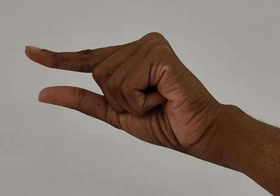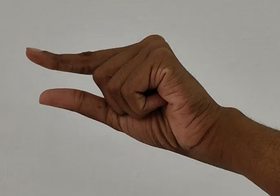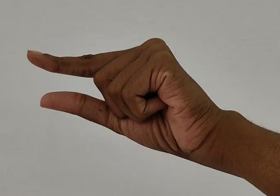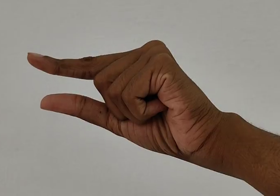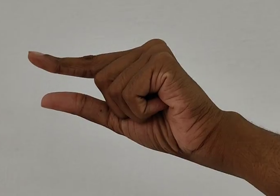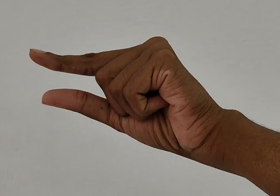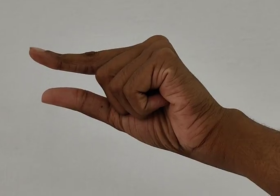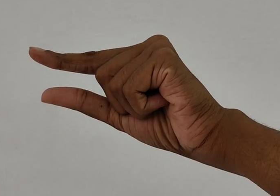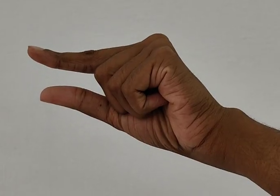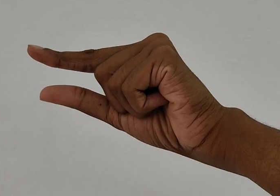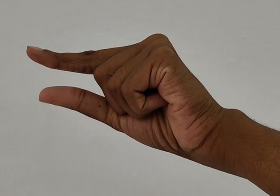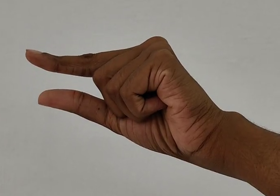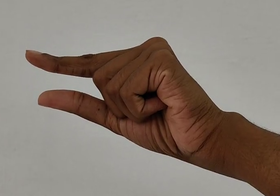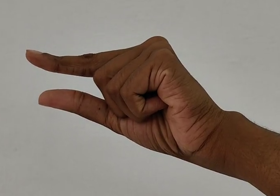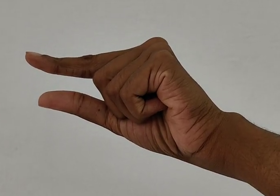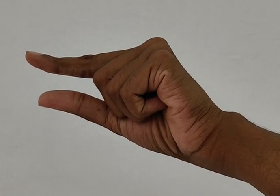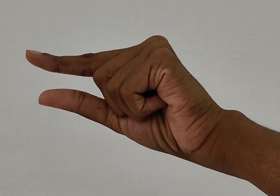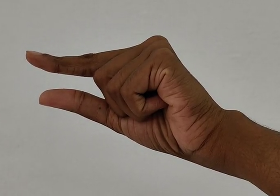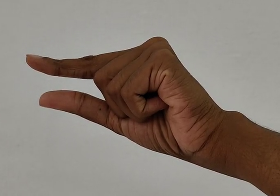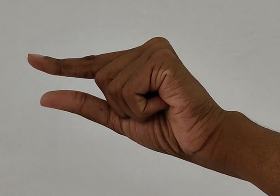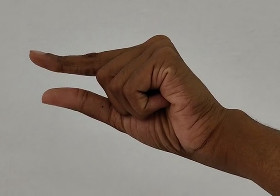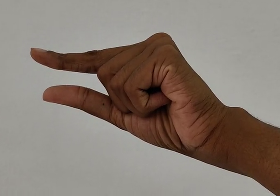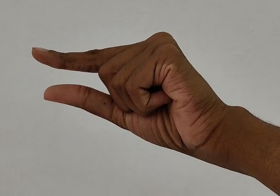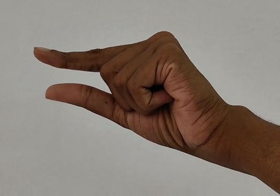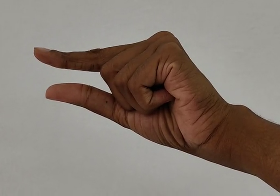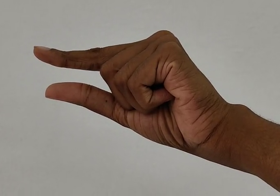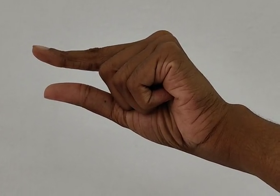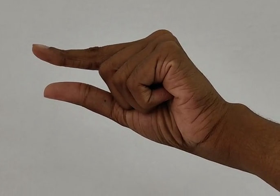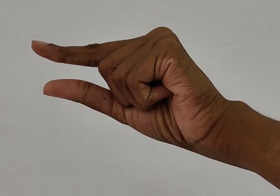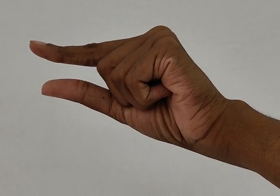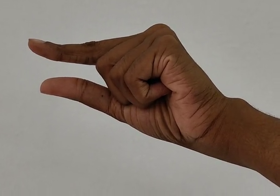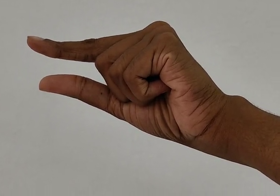ഉ